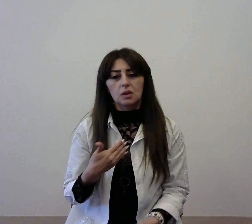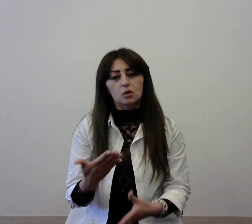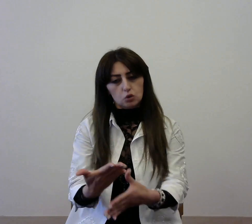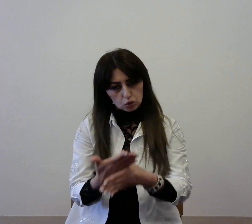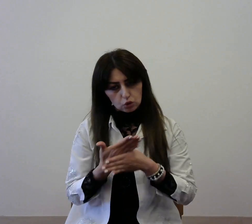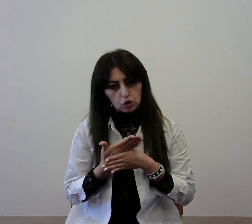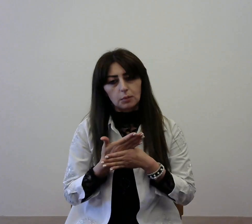kömək